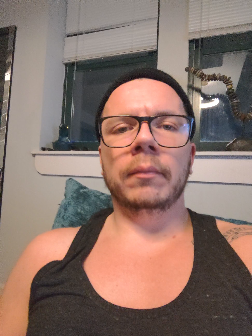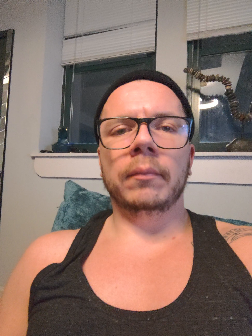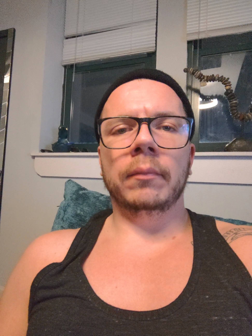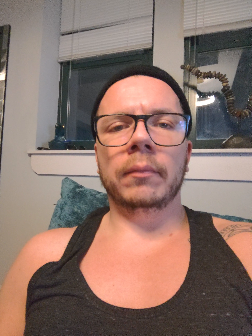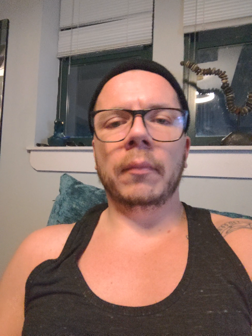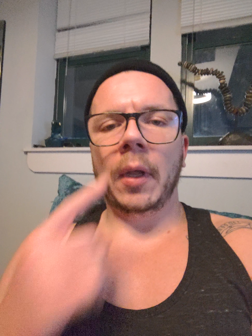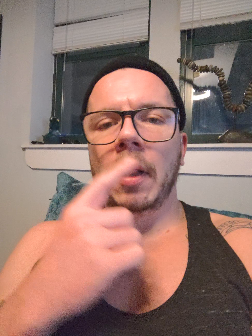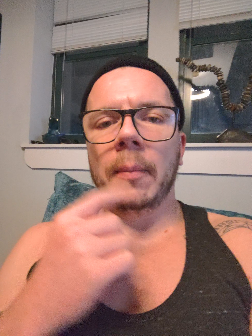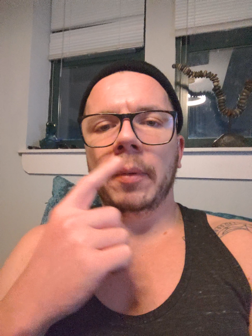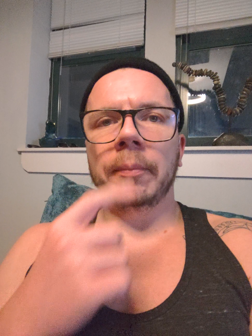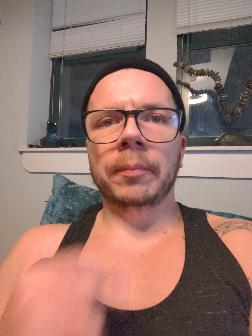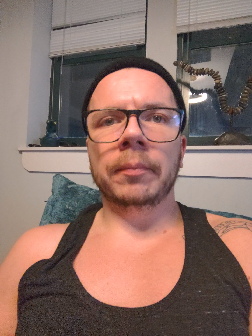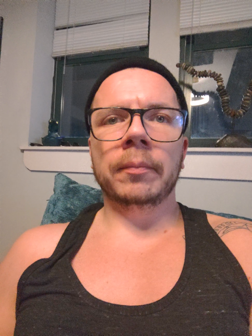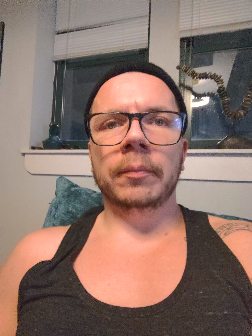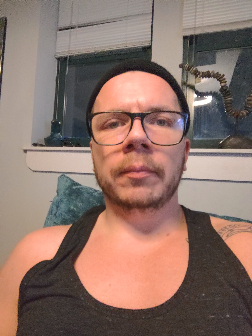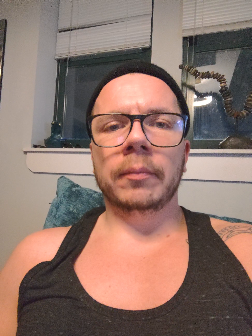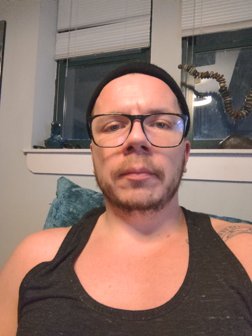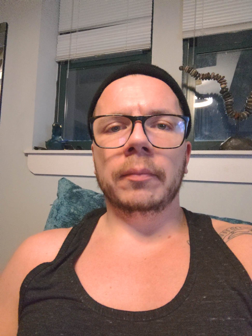lips